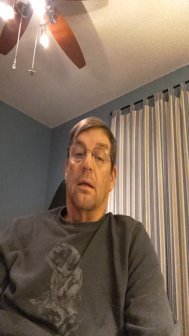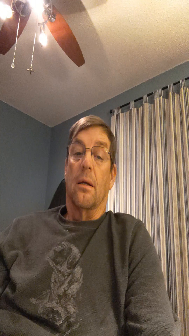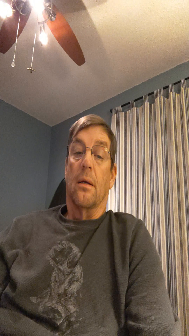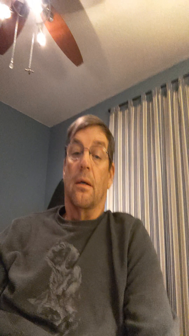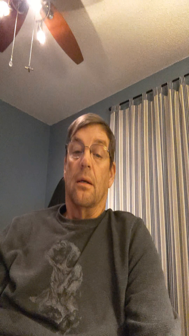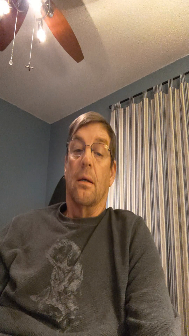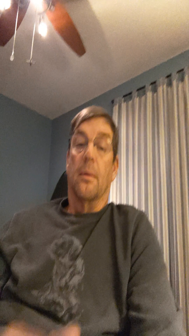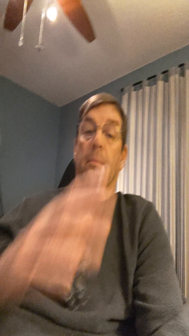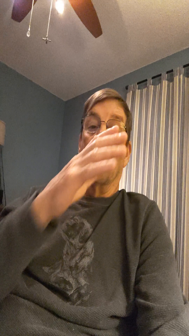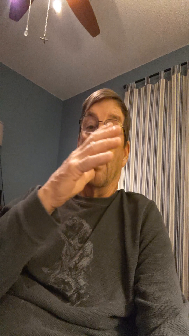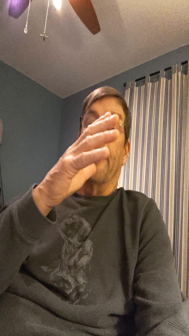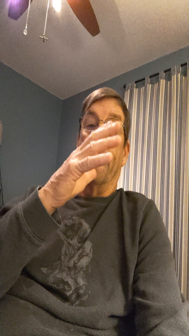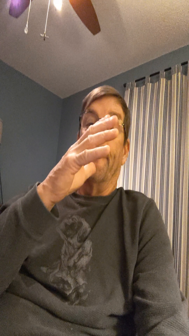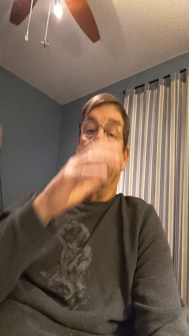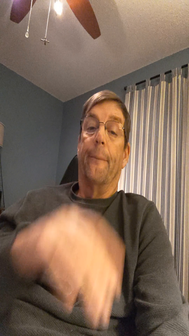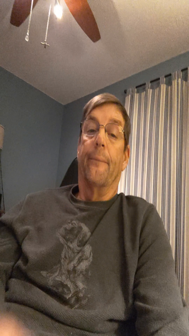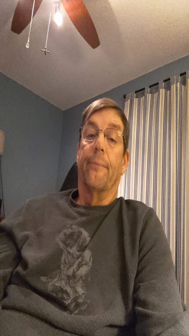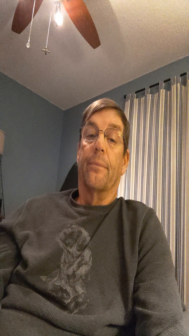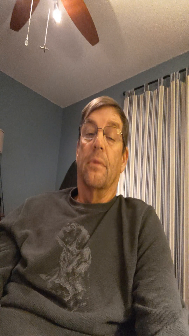mom